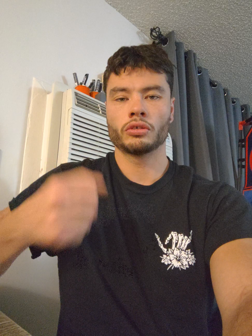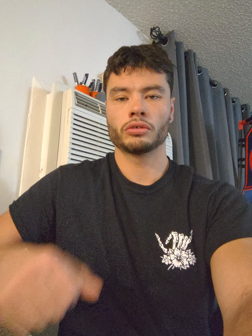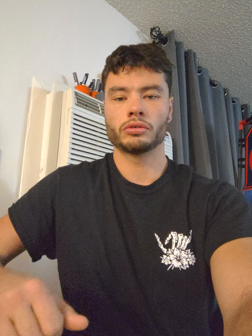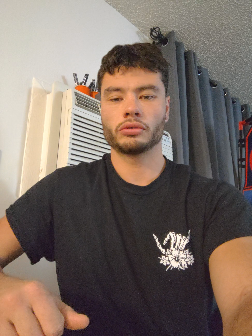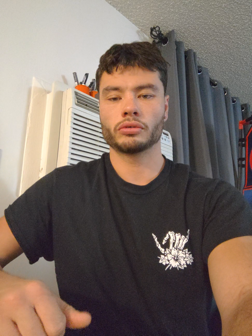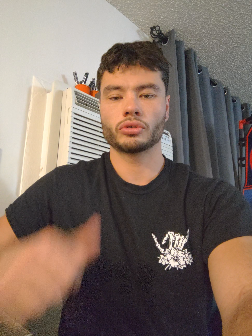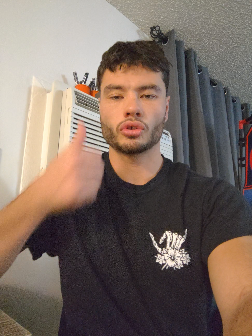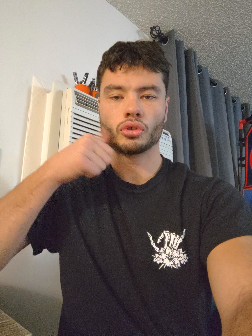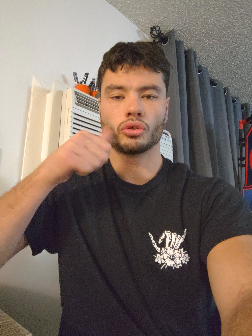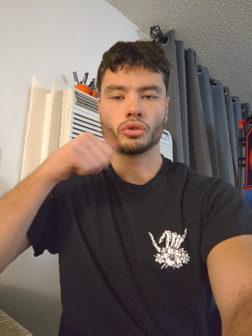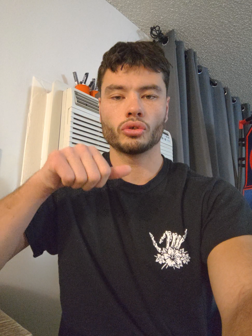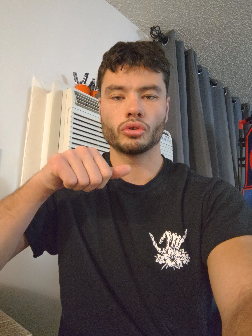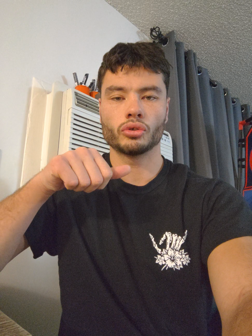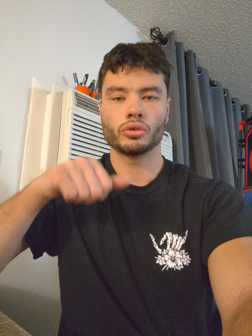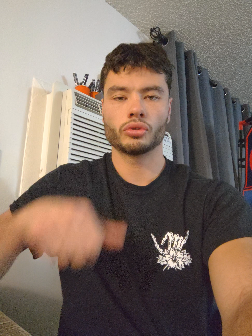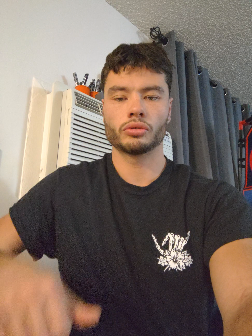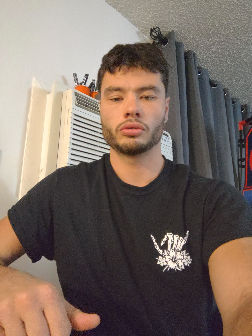girl